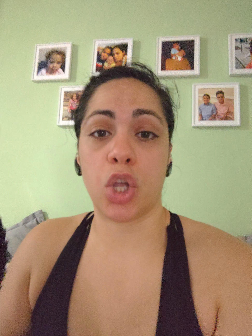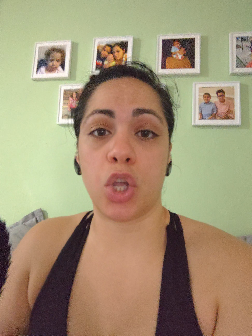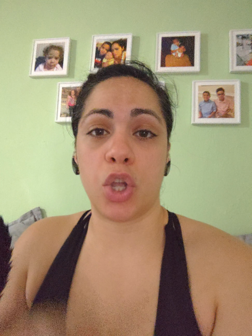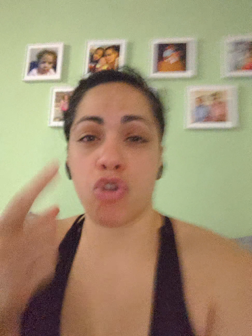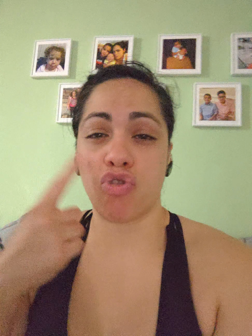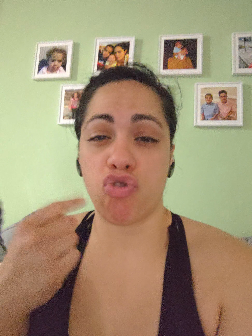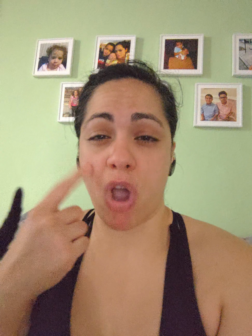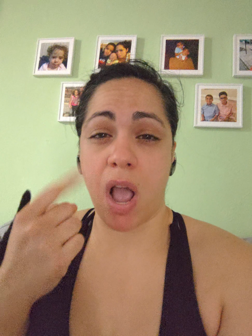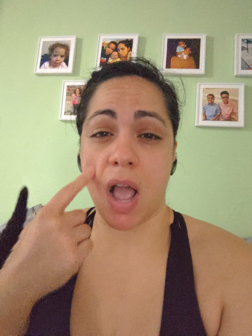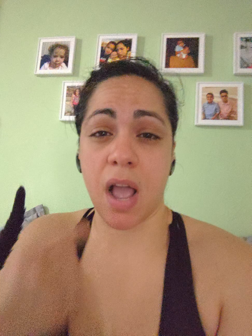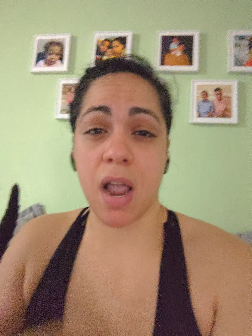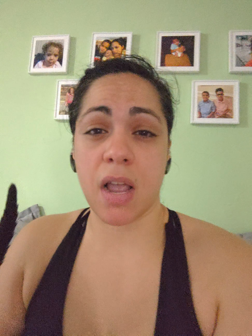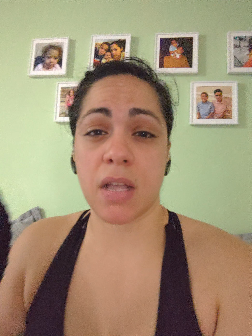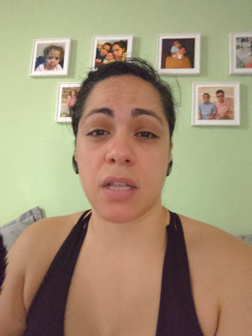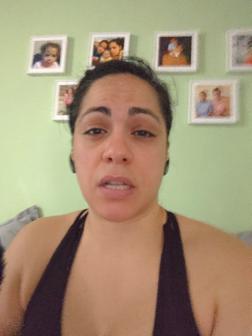cry